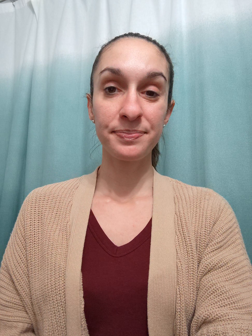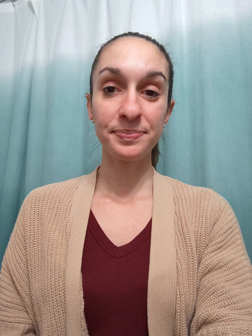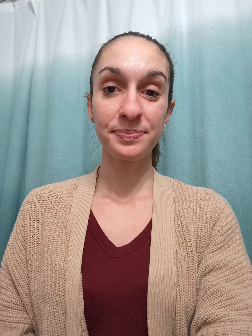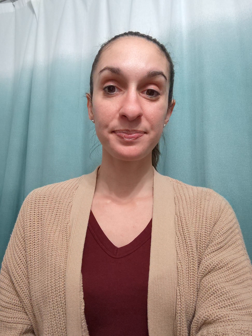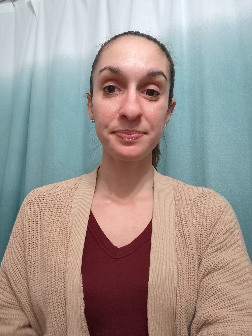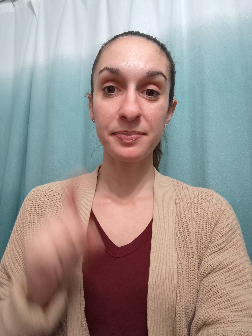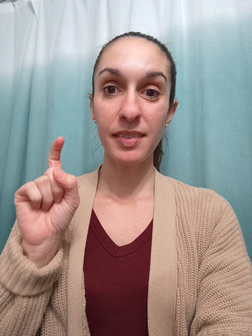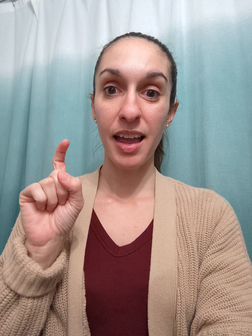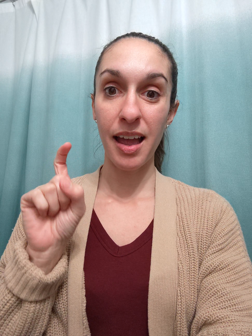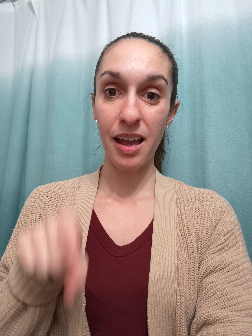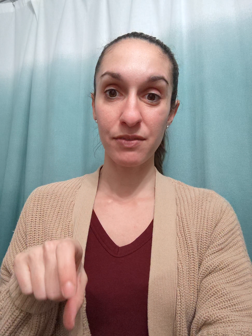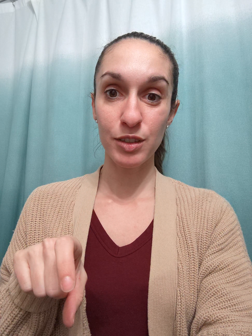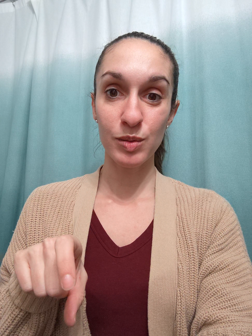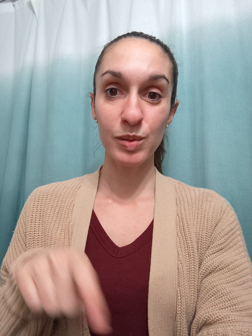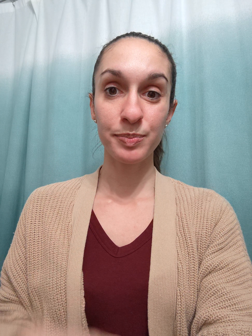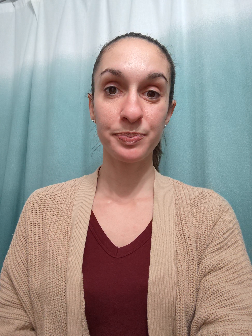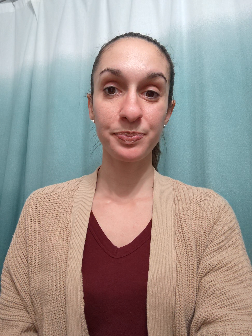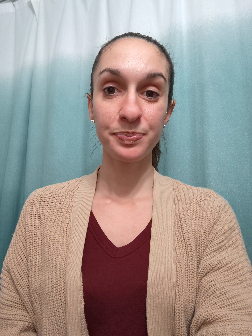have to